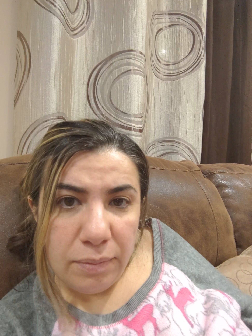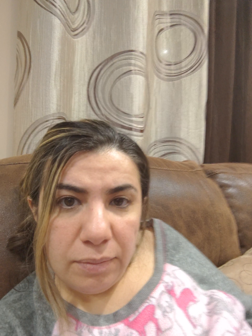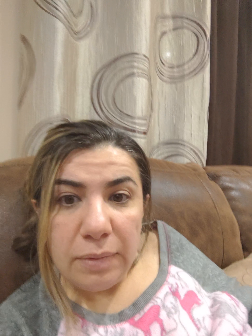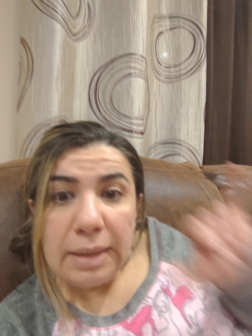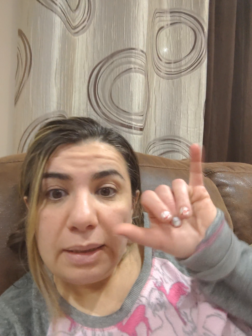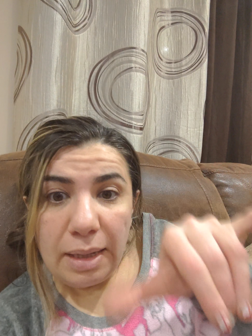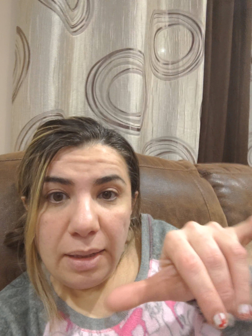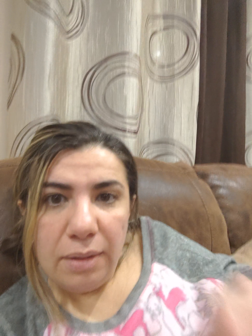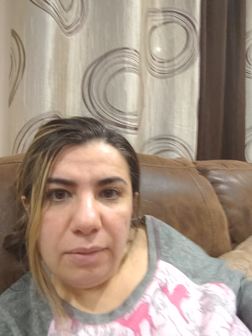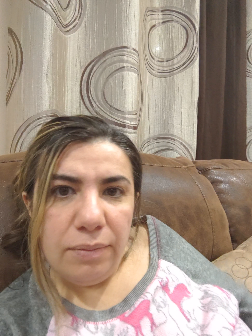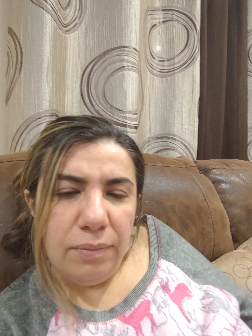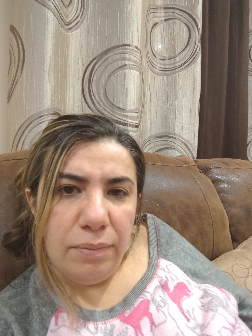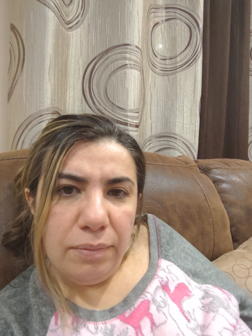that